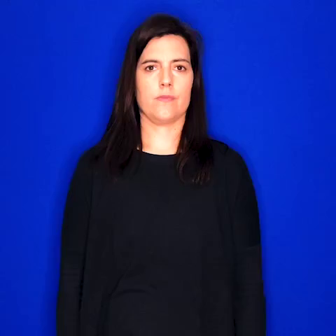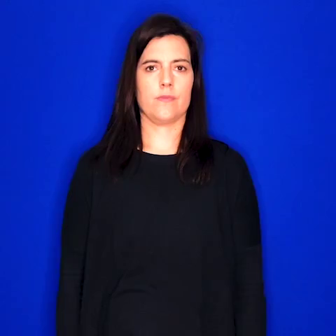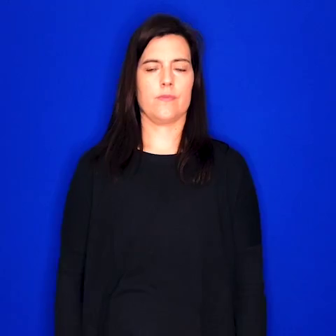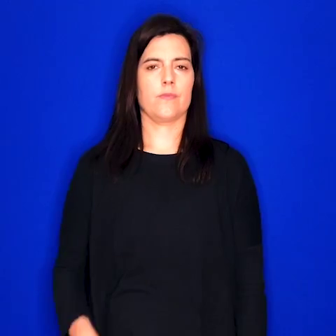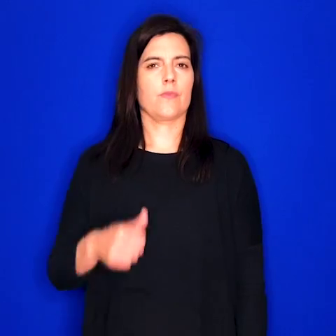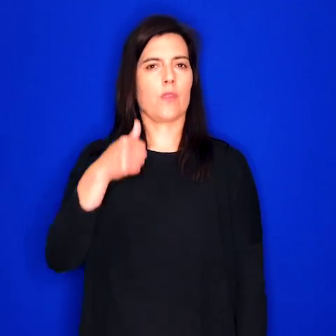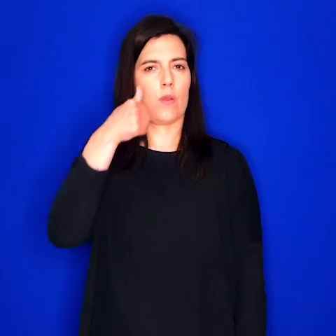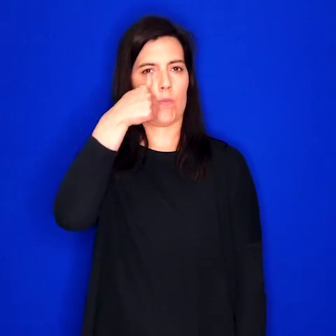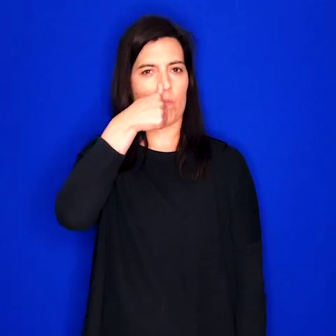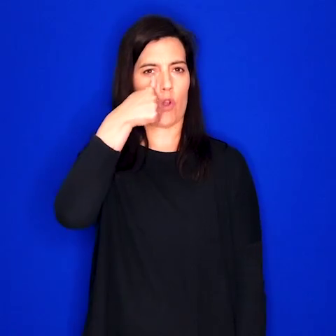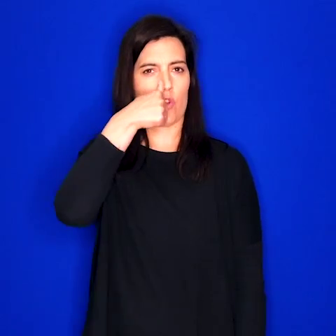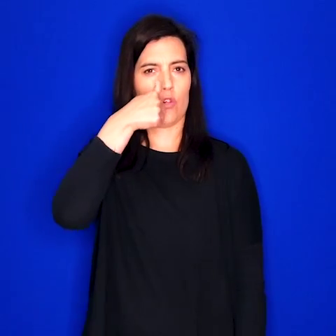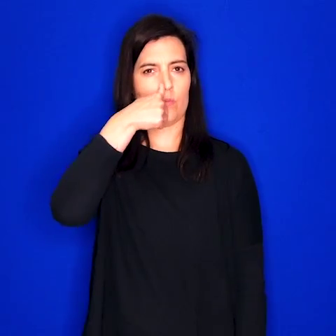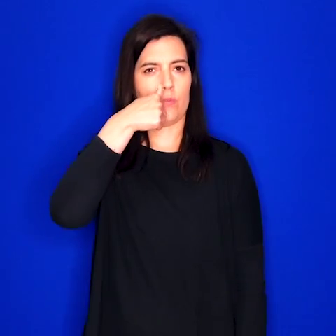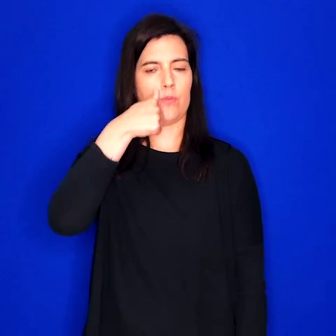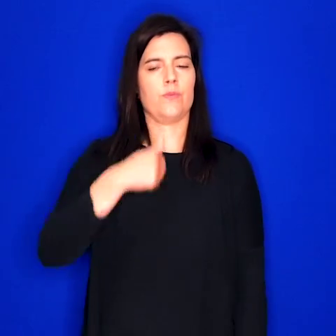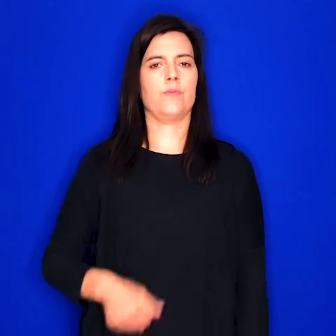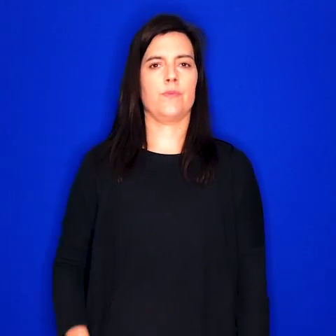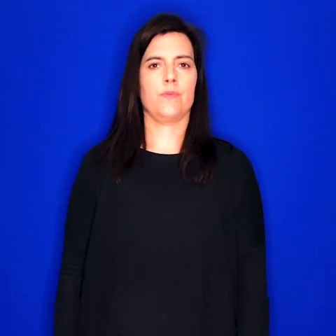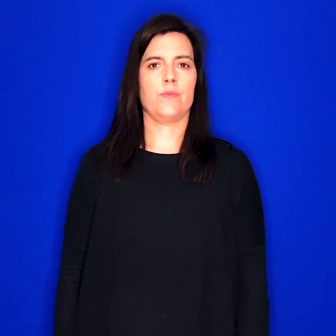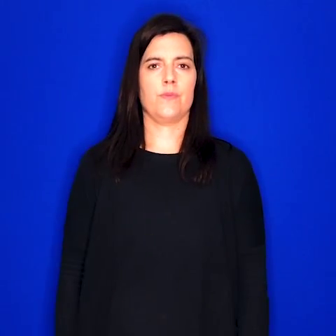moco nariz